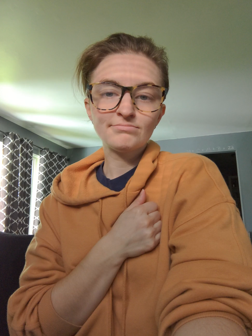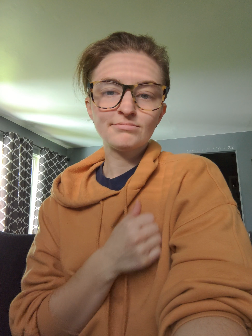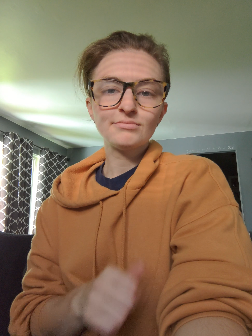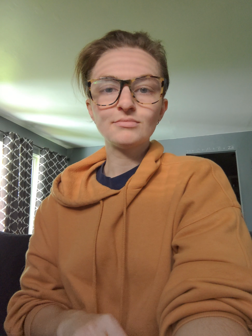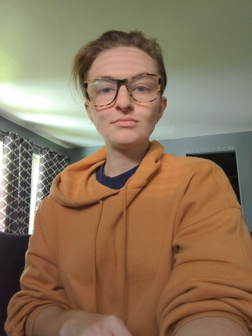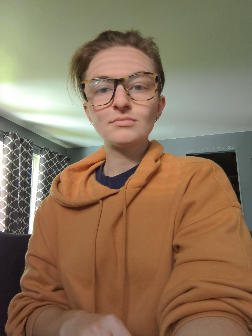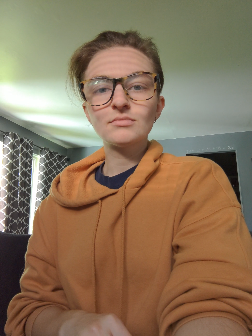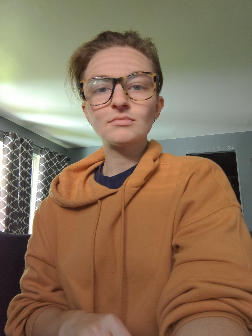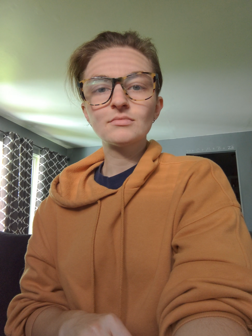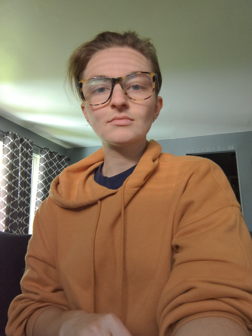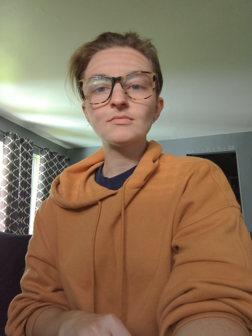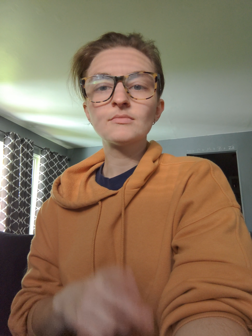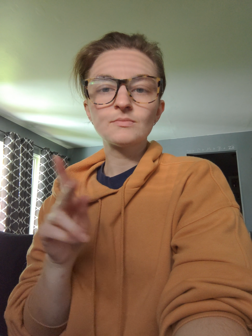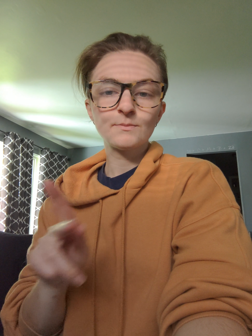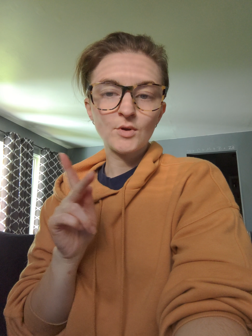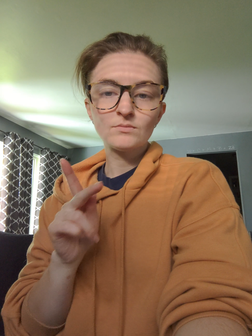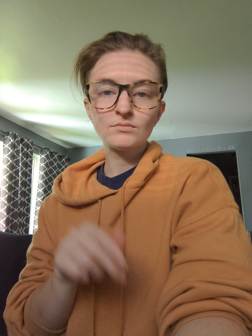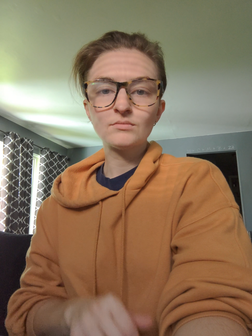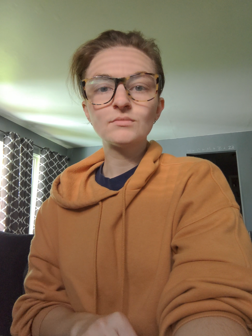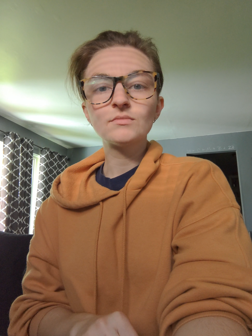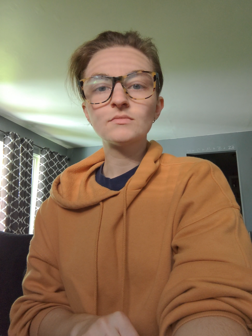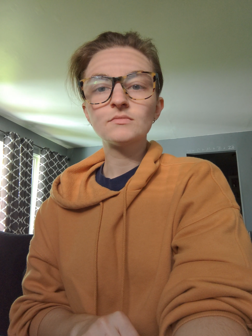people